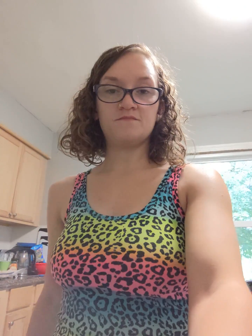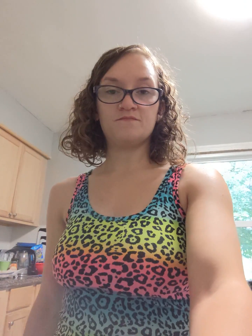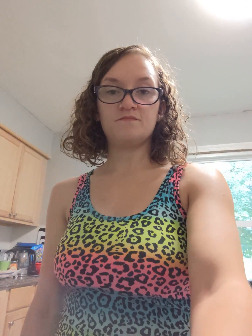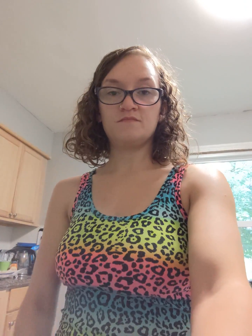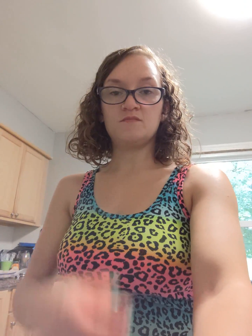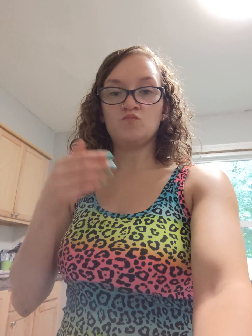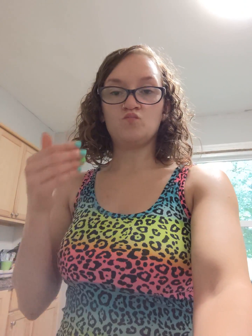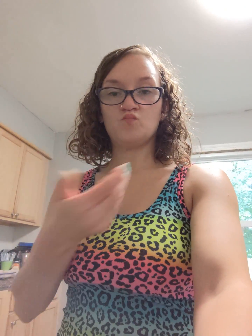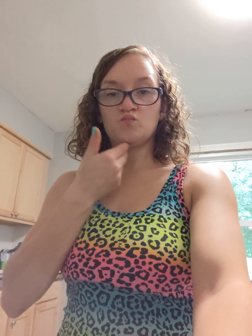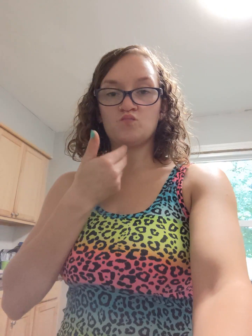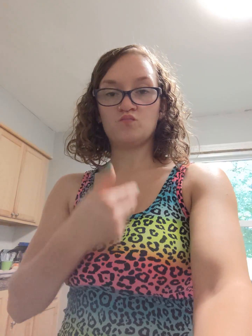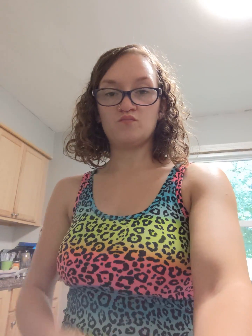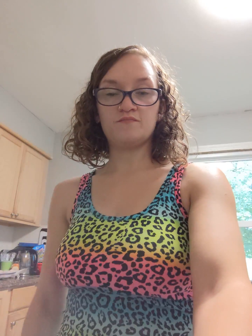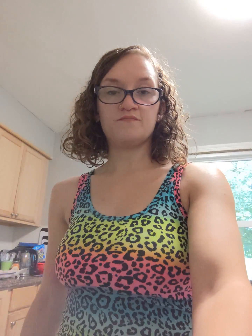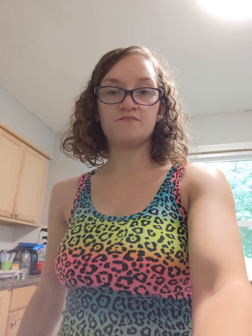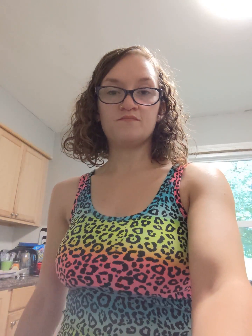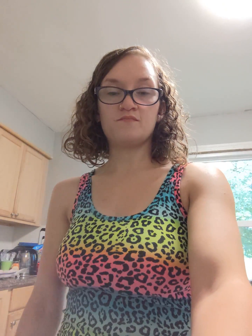new